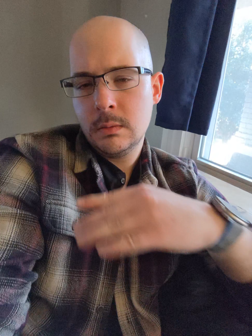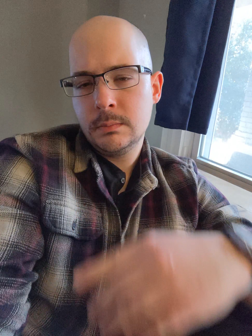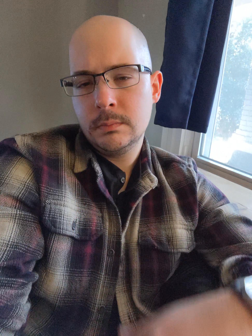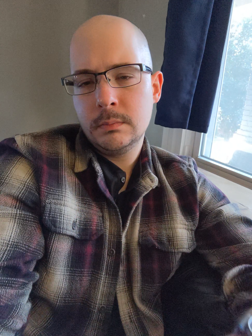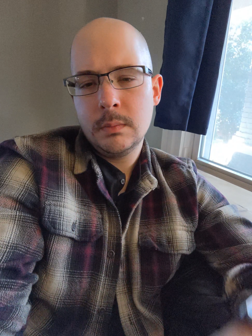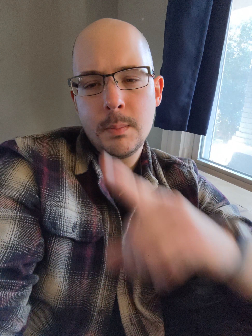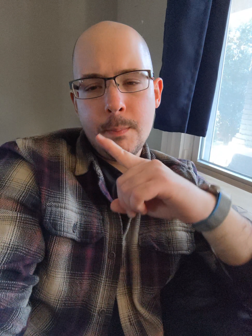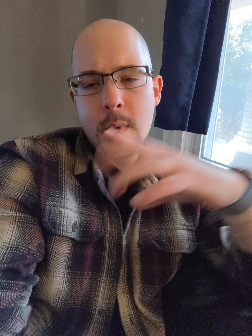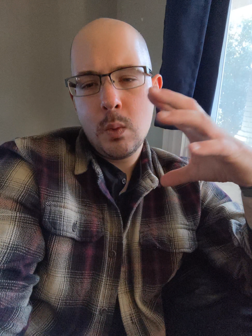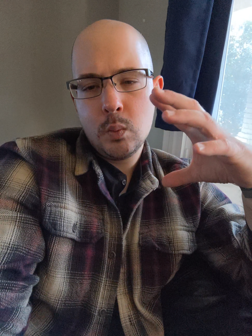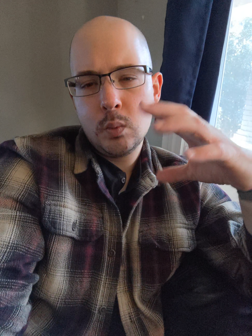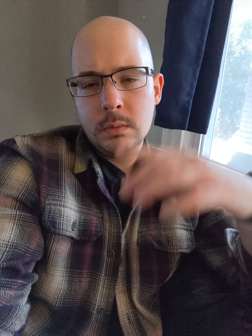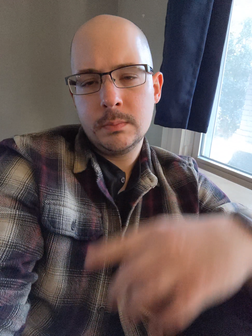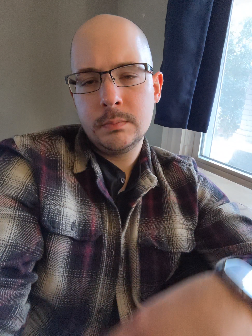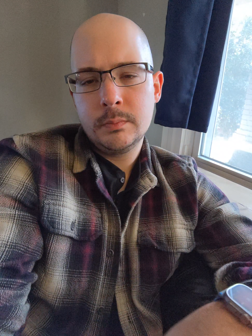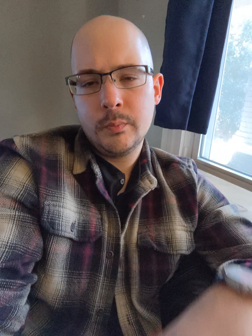balloon